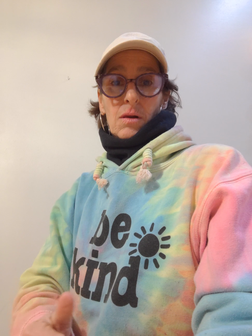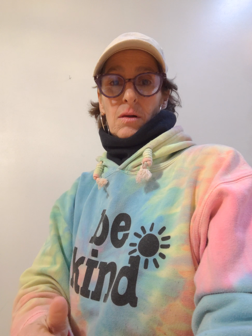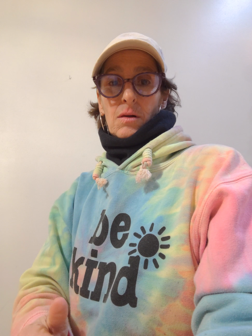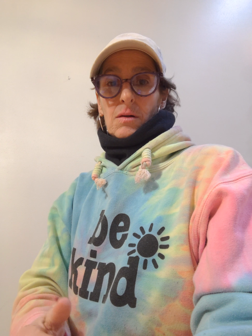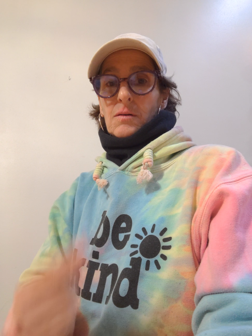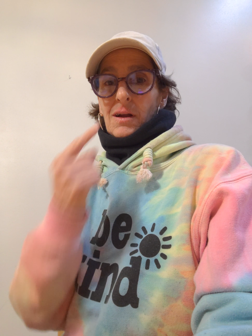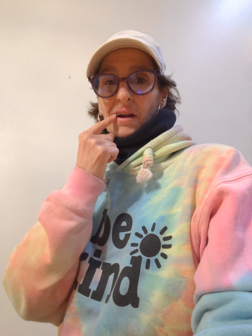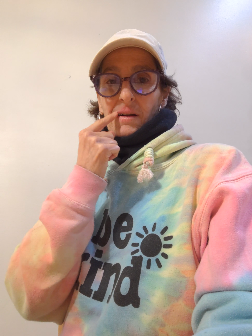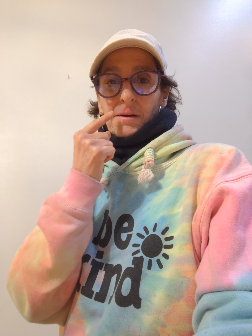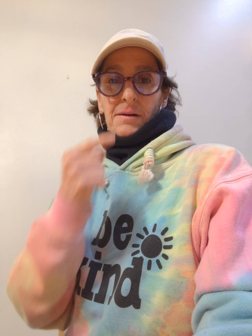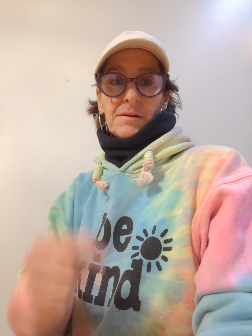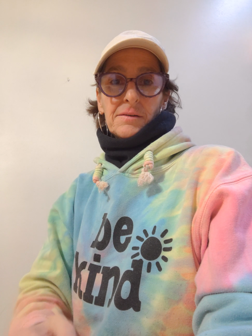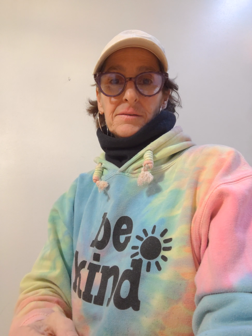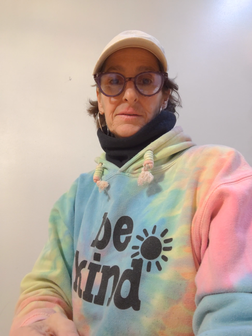tooth